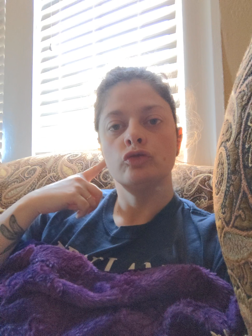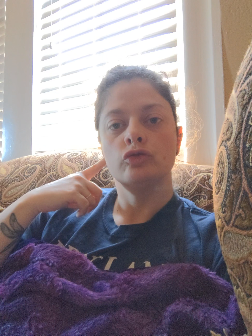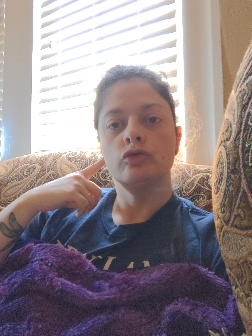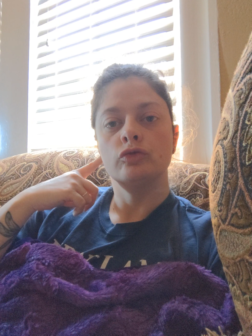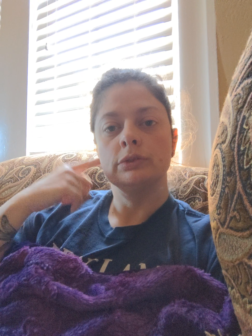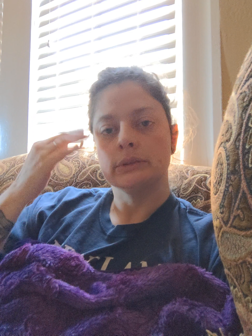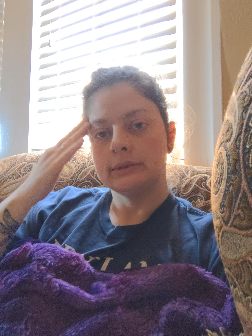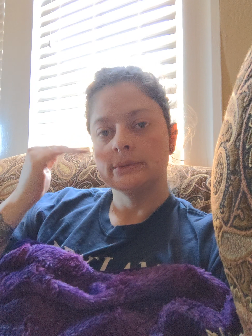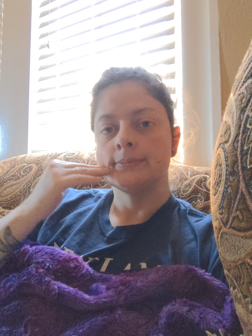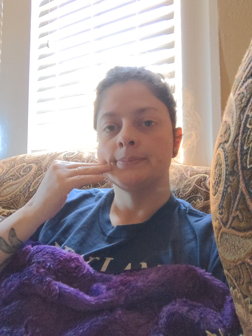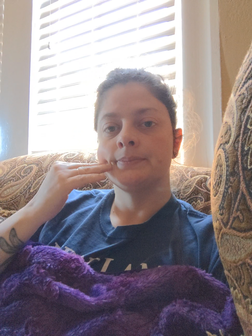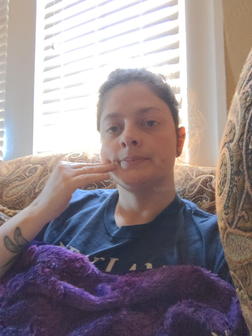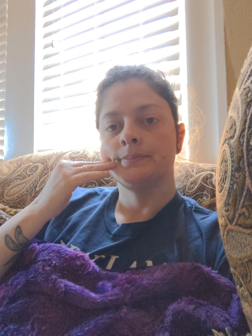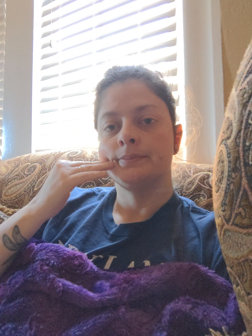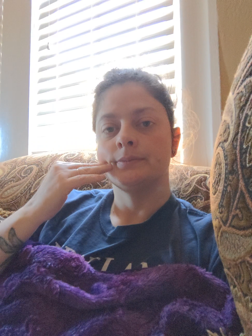head